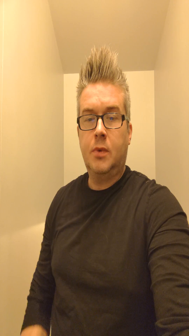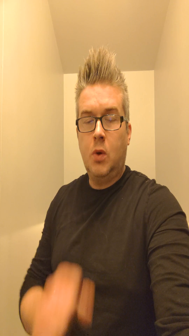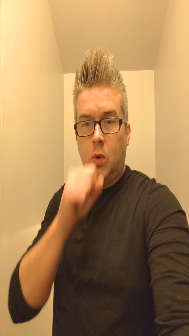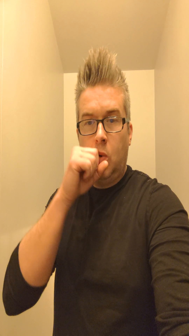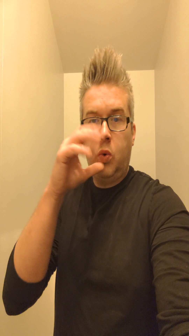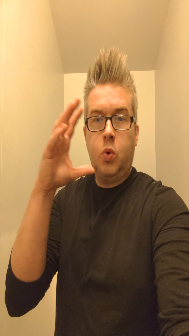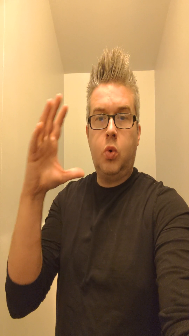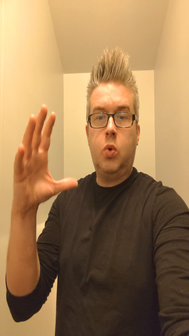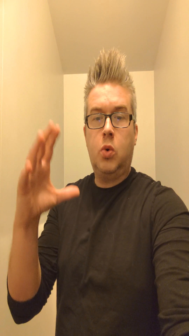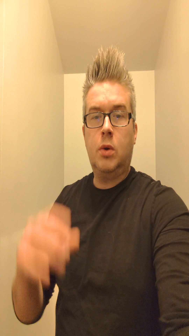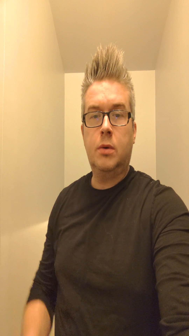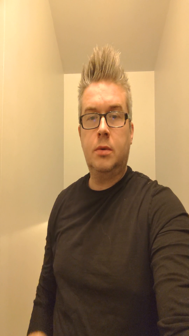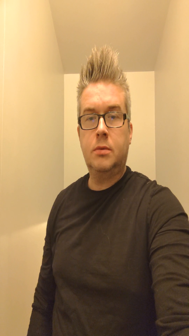balloon